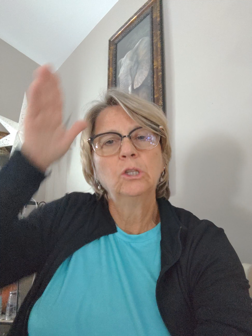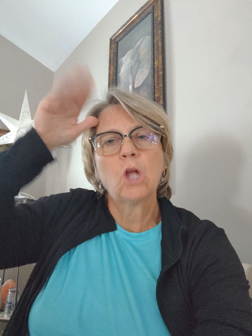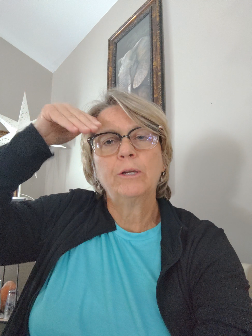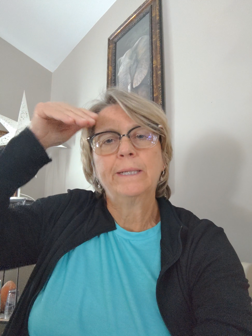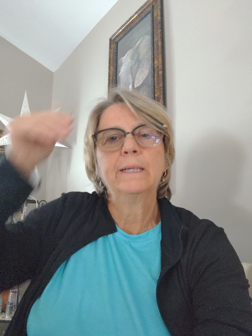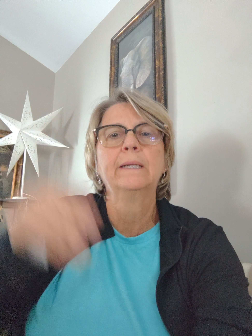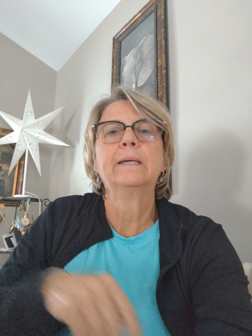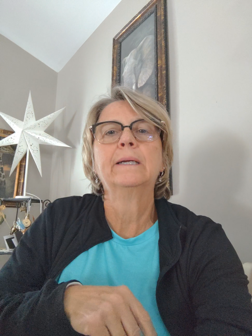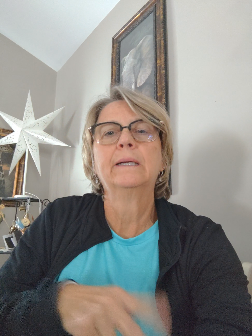donkey